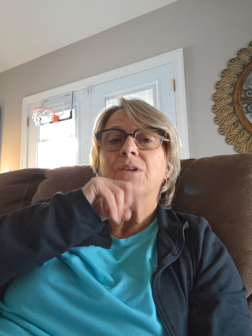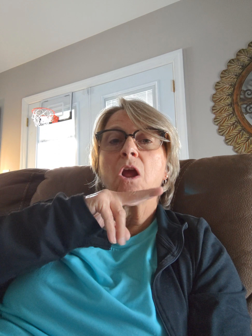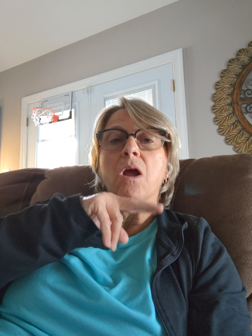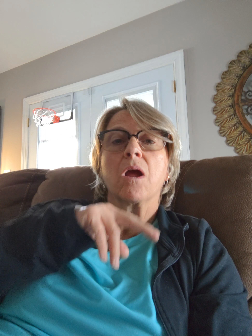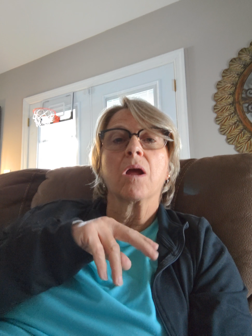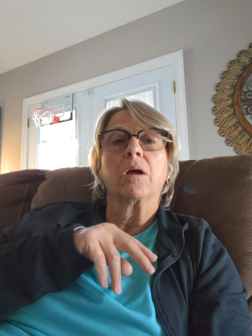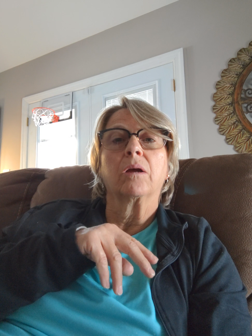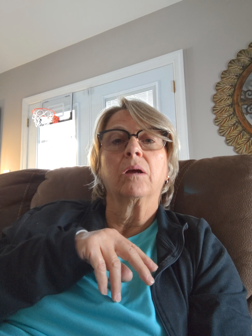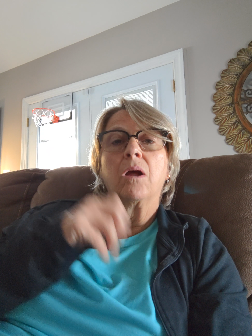frog